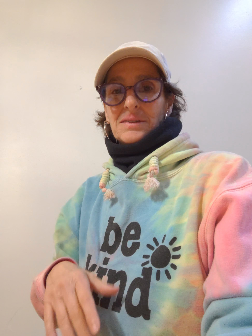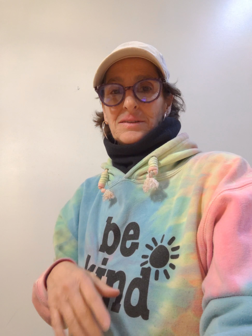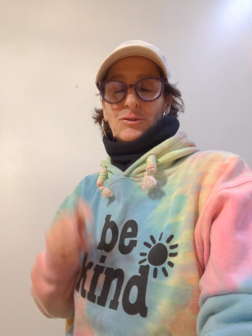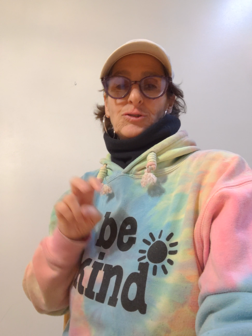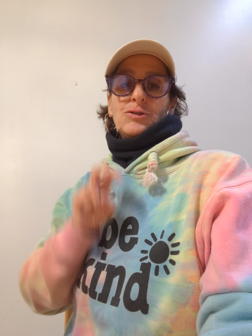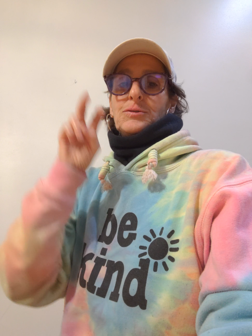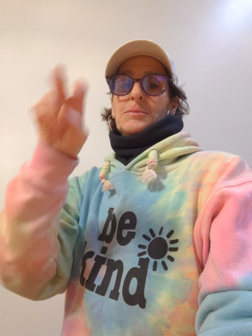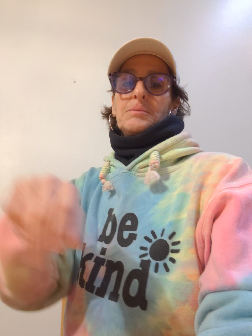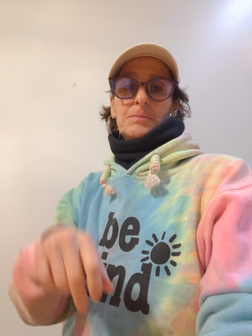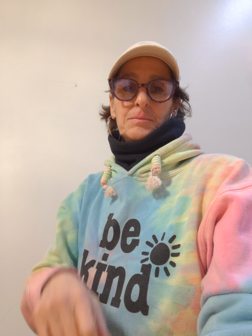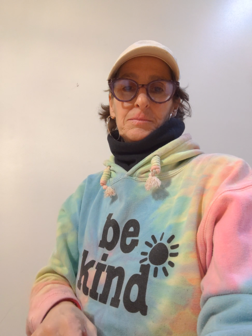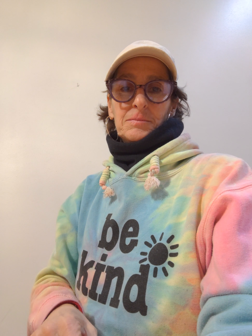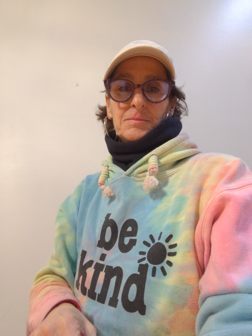jump